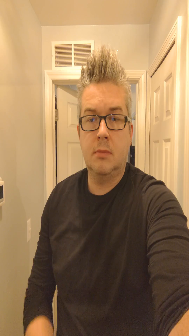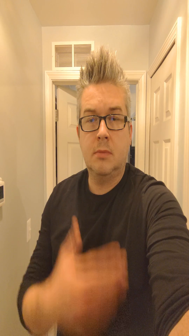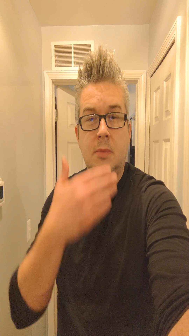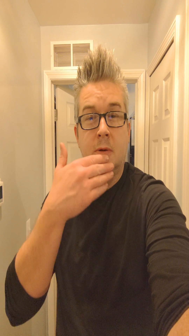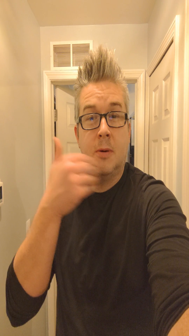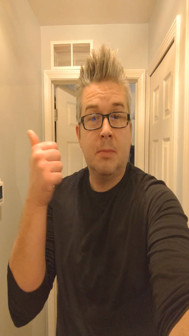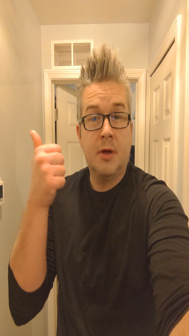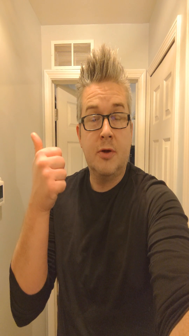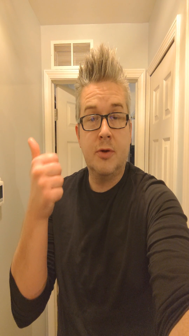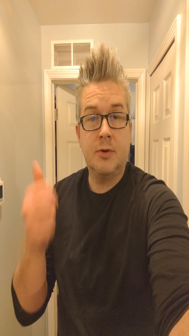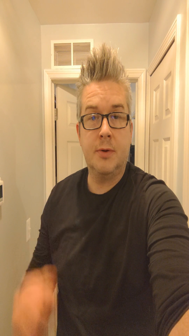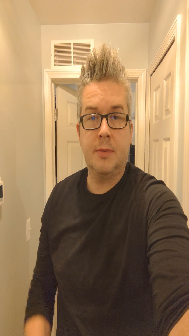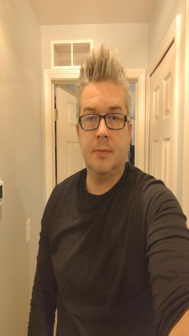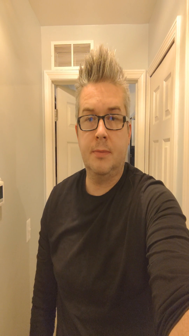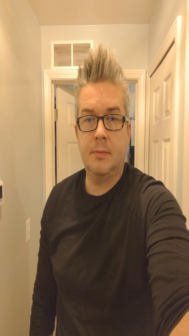better